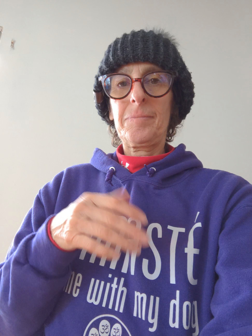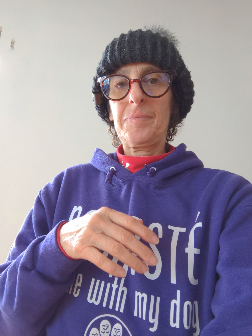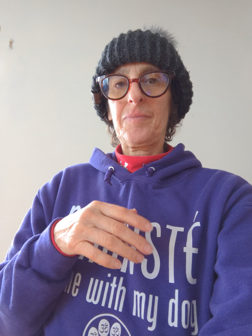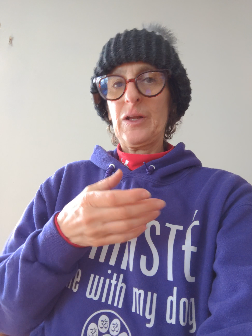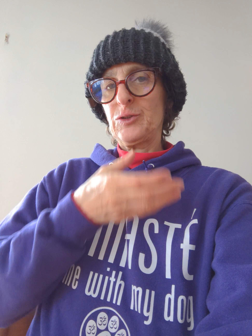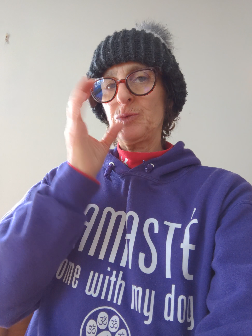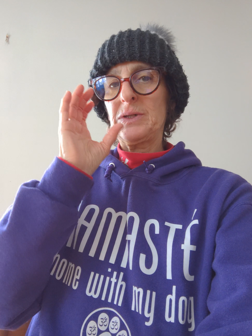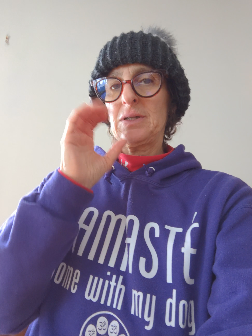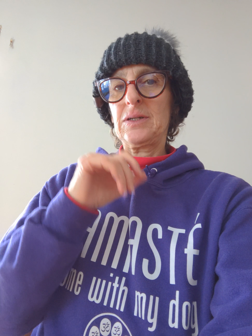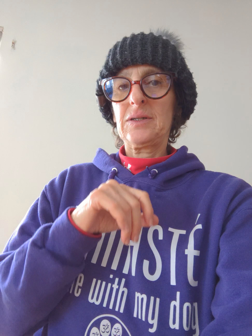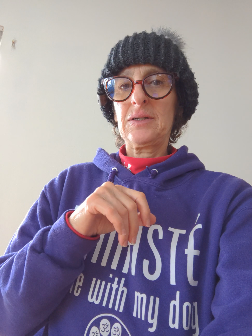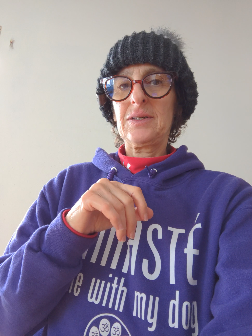drink